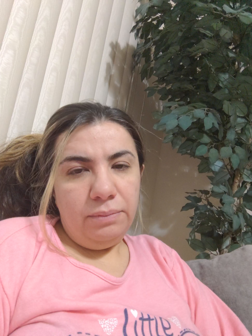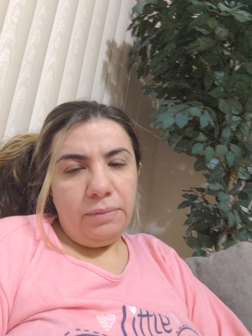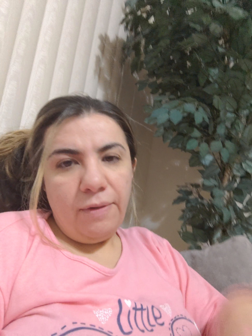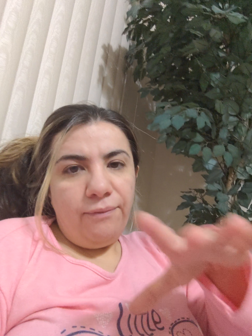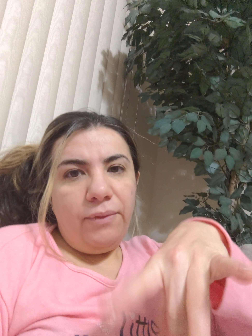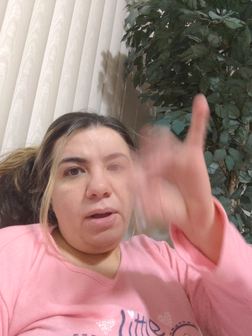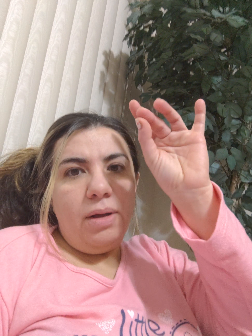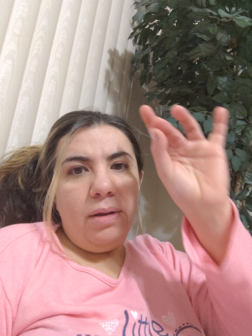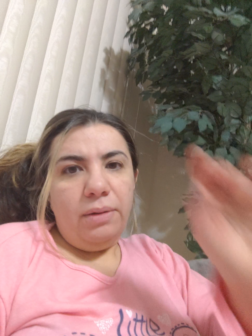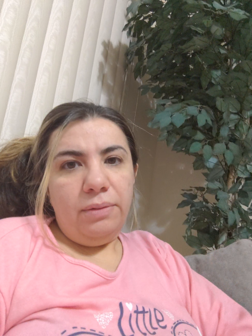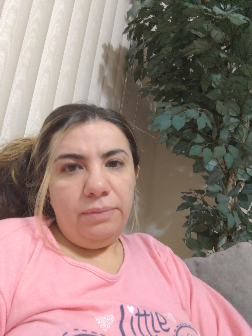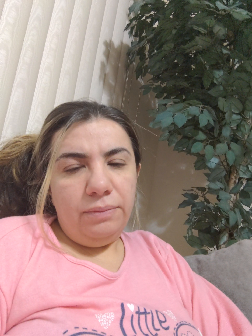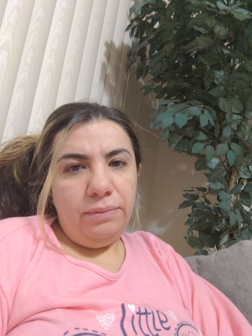find